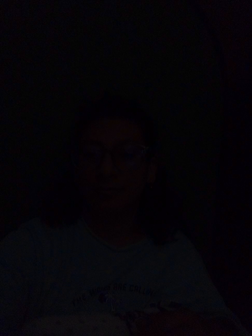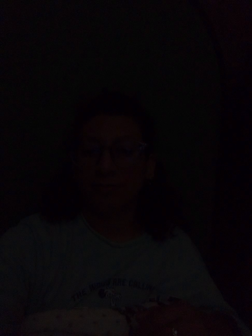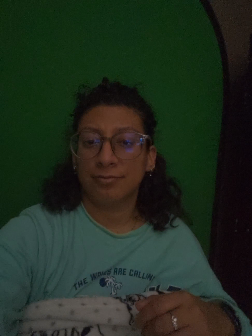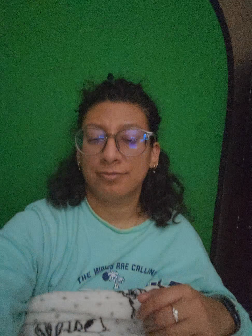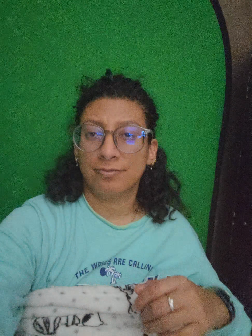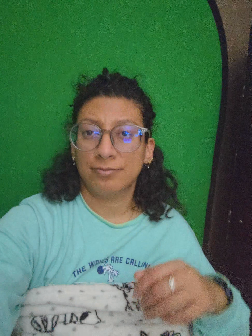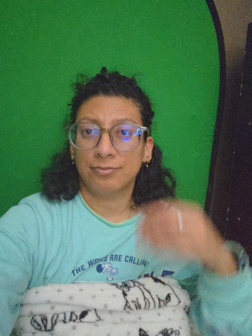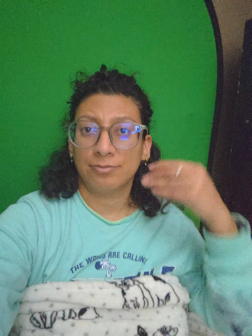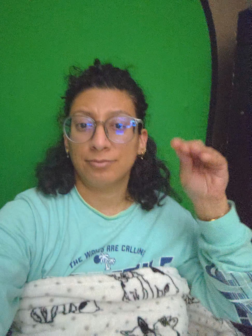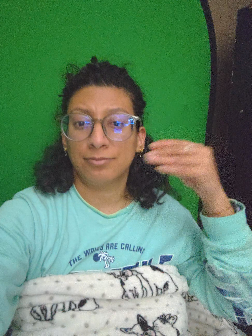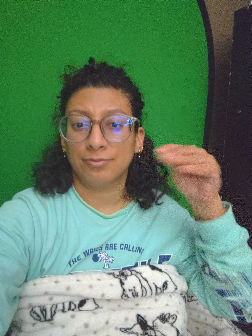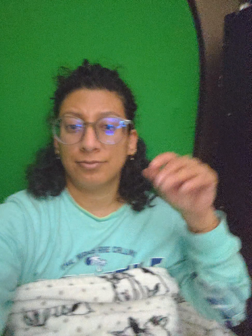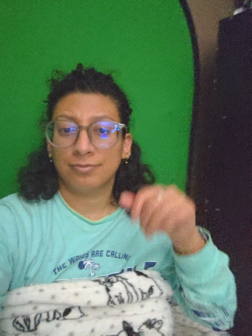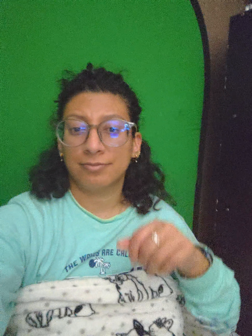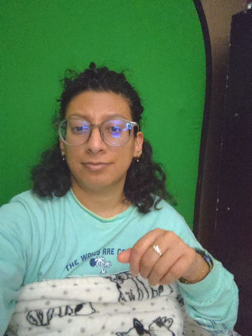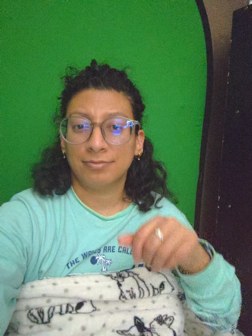store